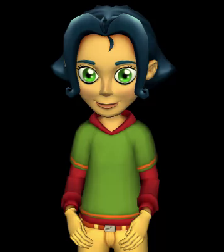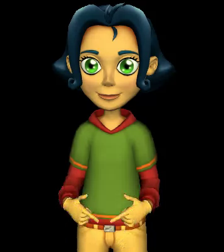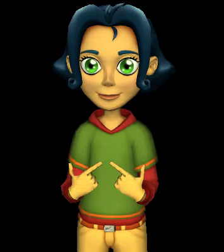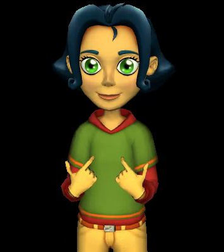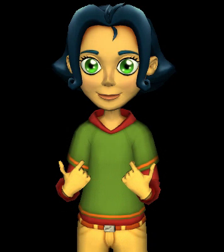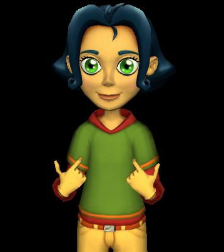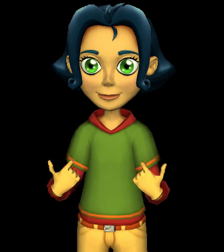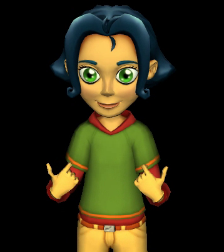مواد